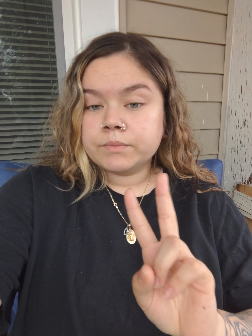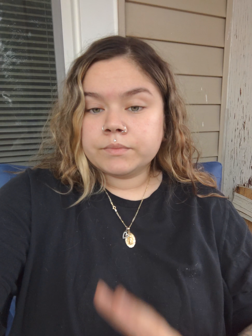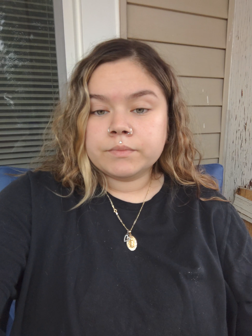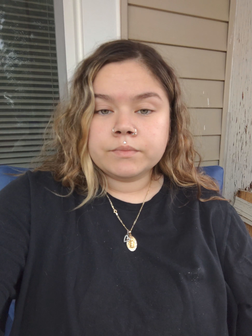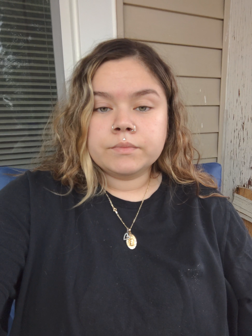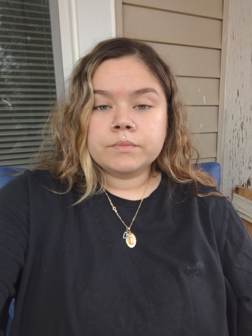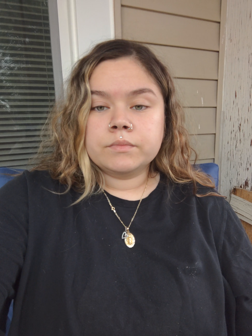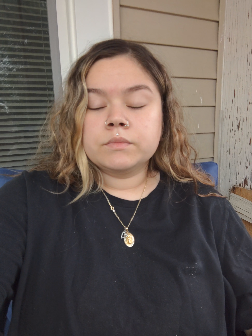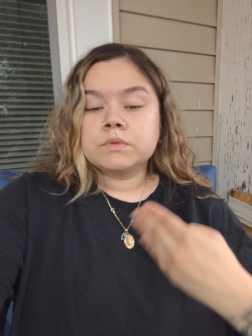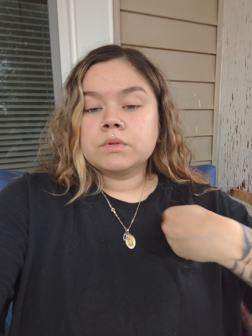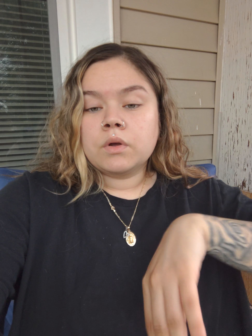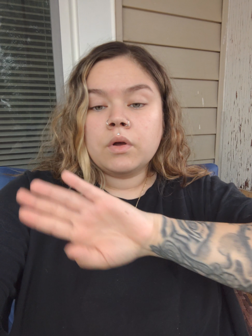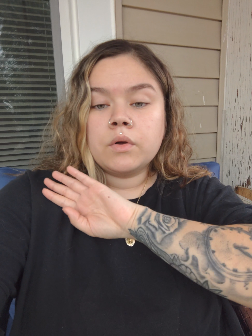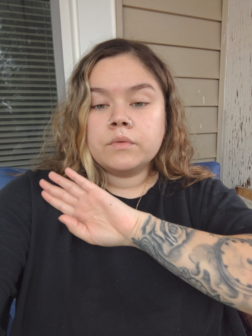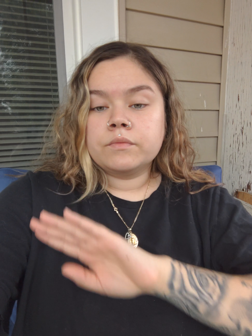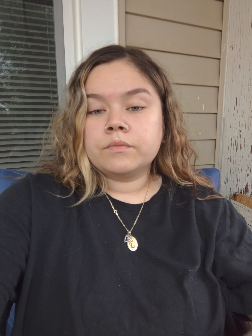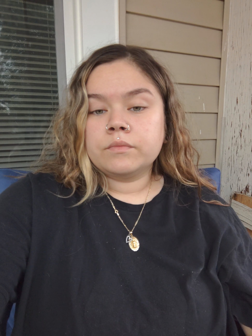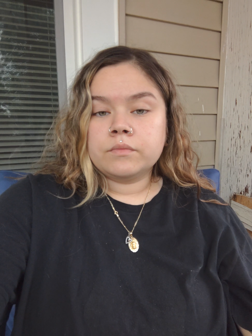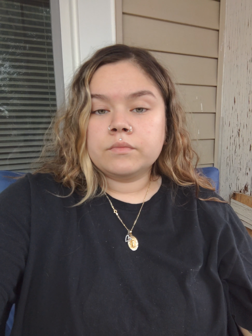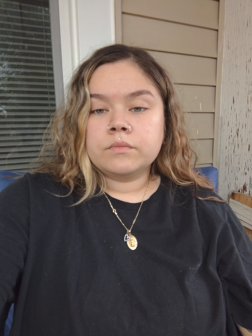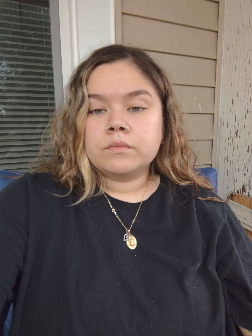scarf